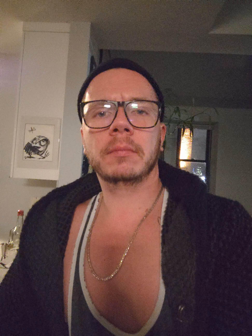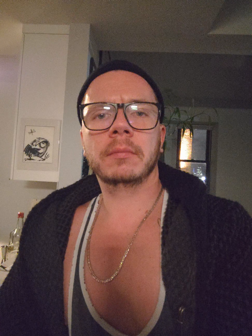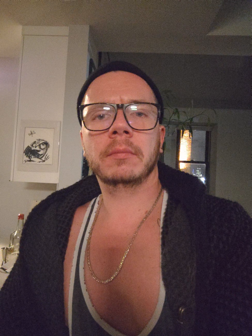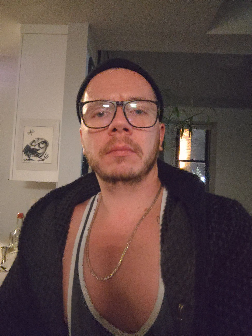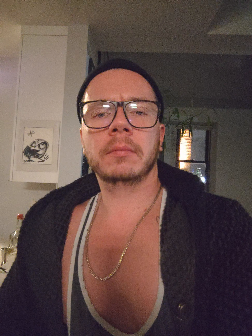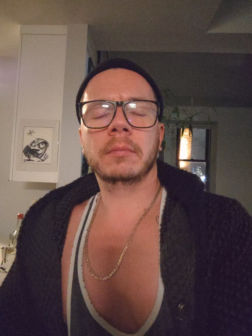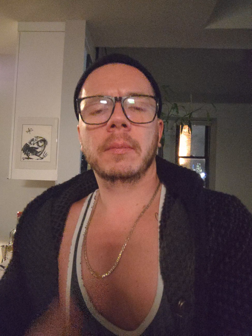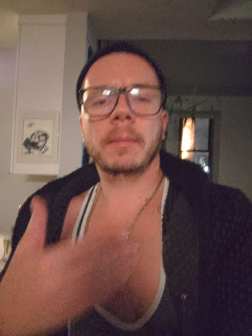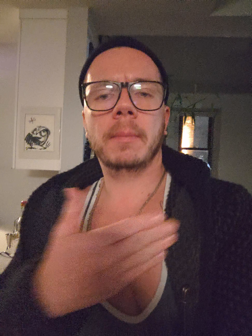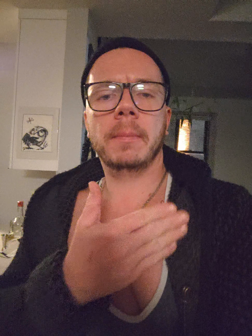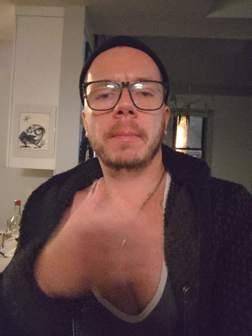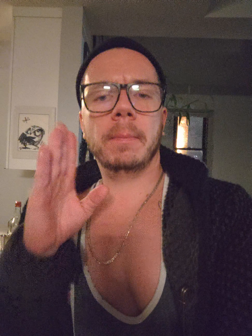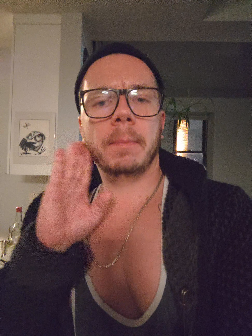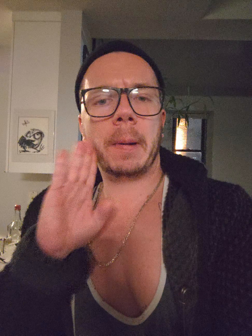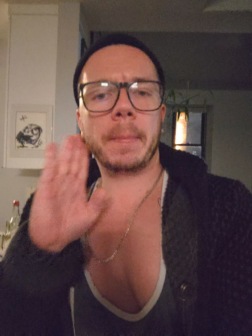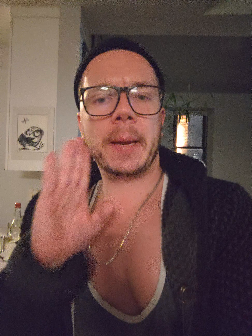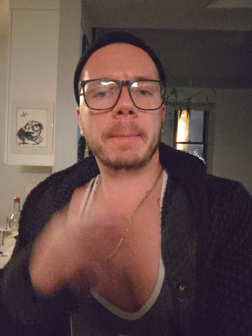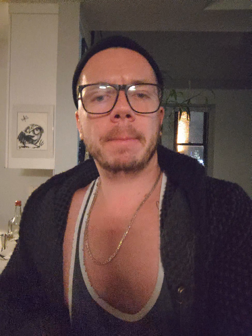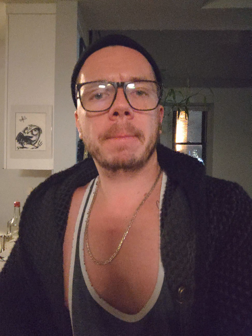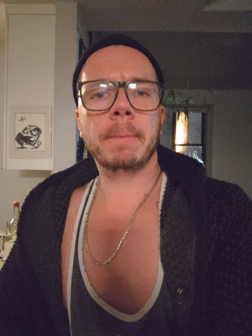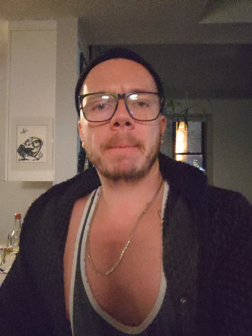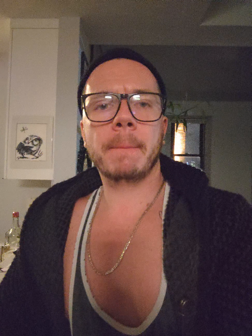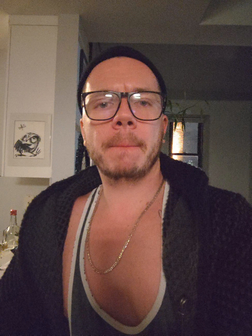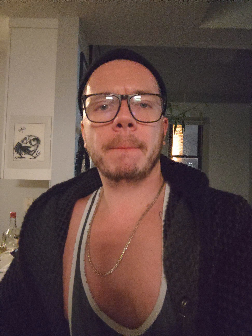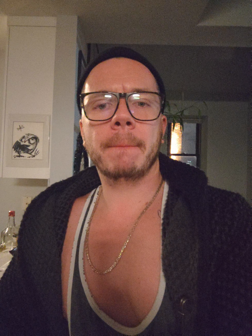puppy